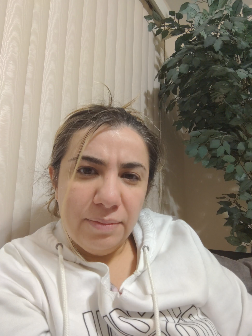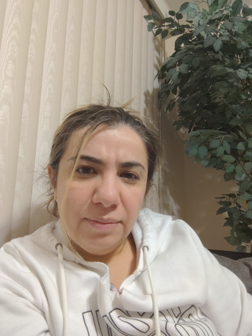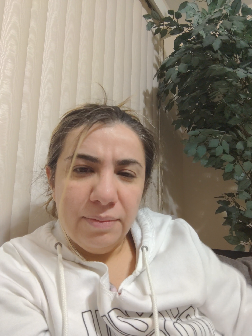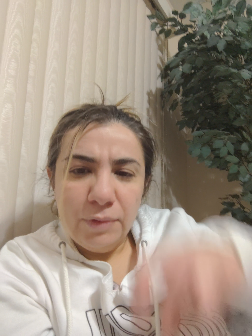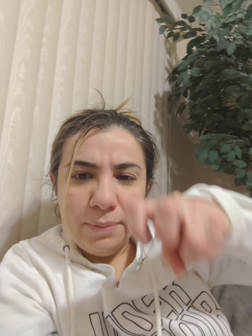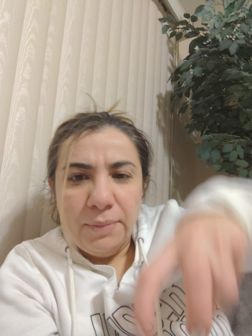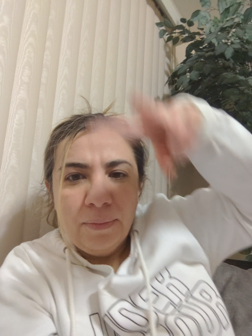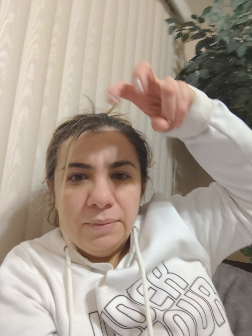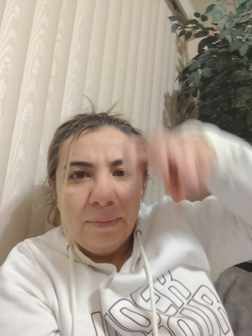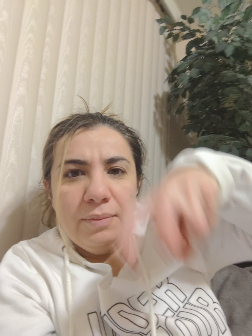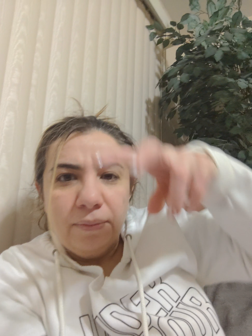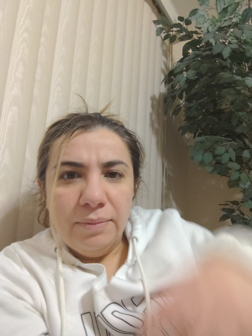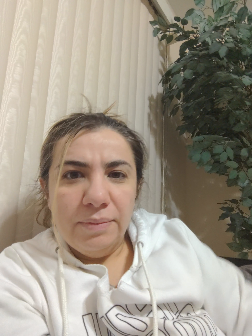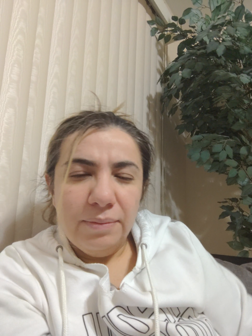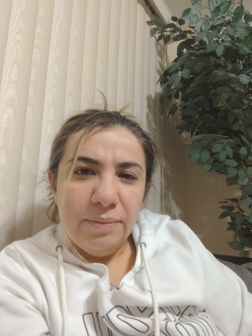jump